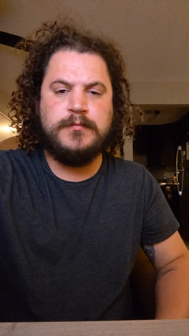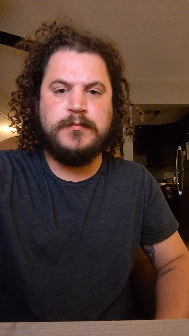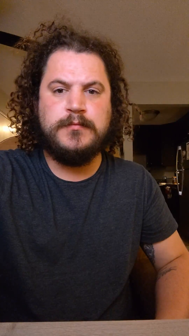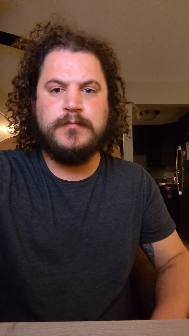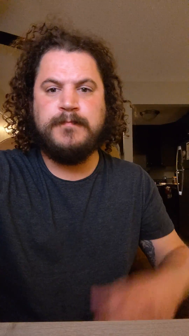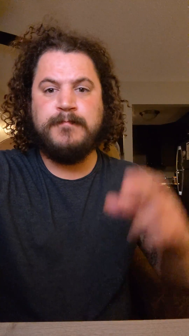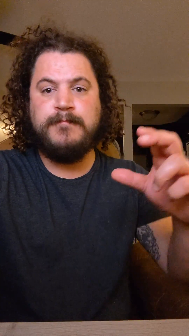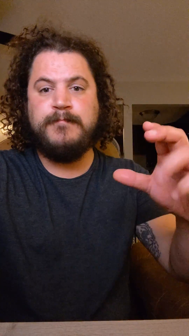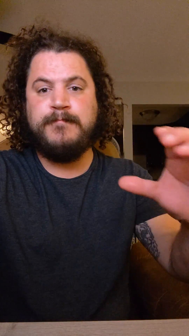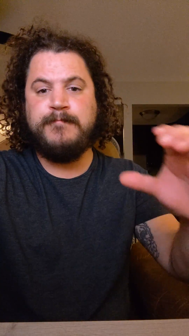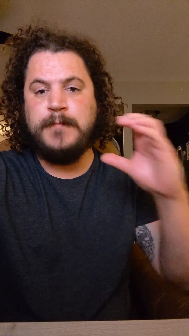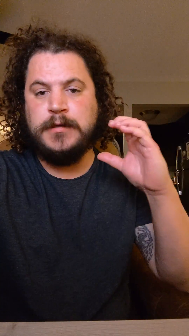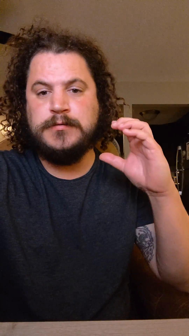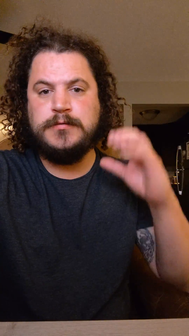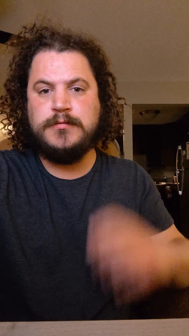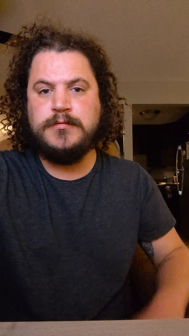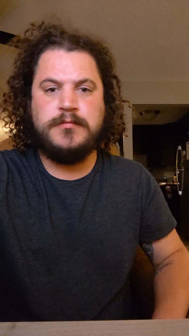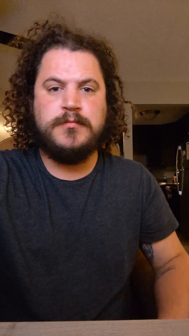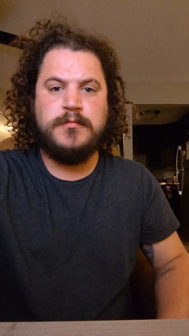bus